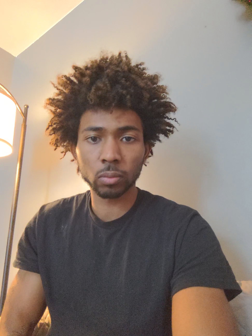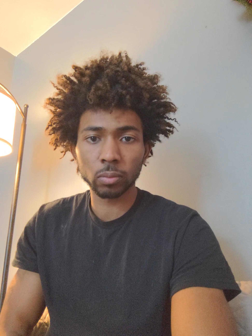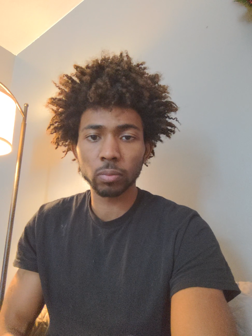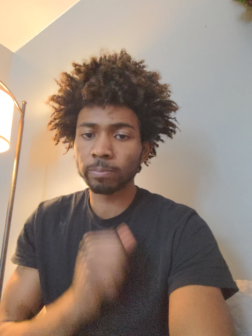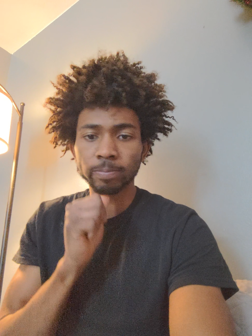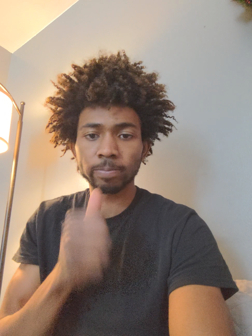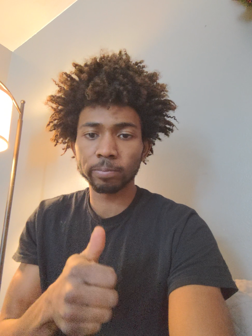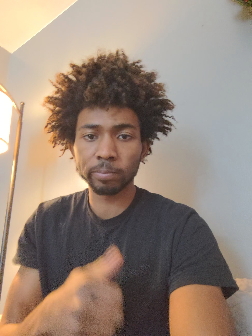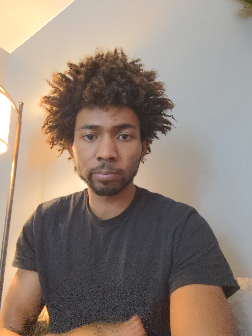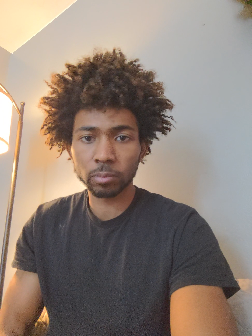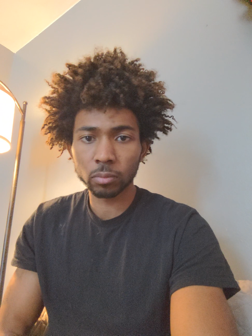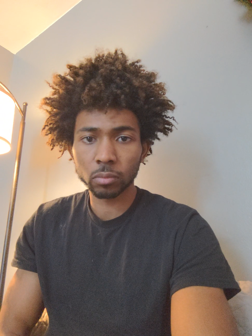not